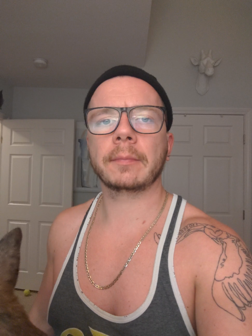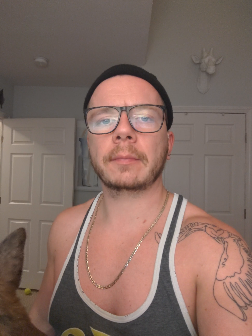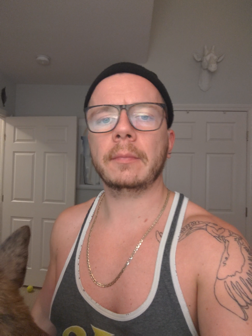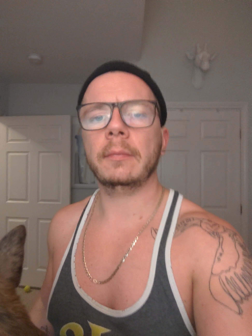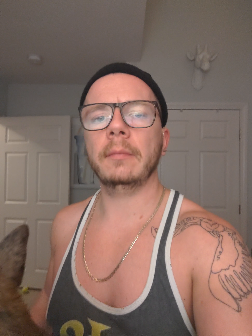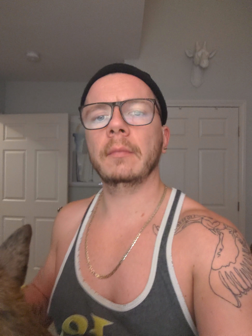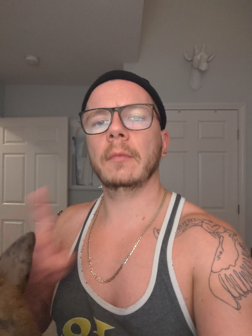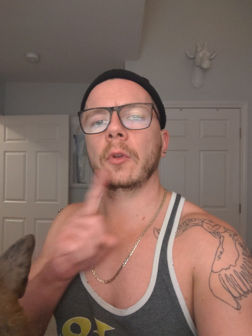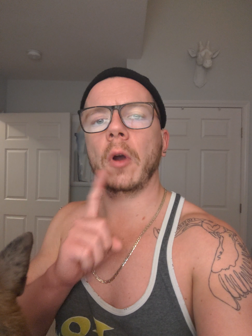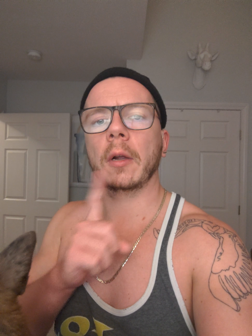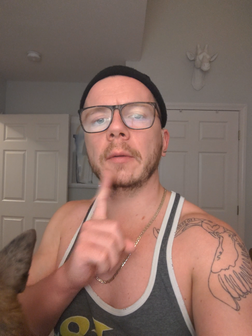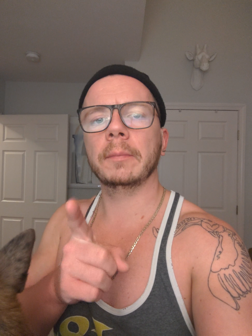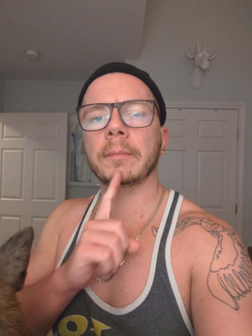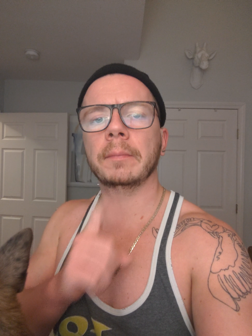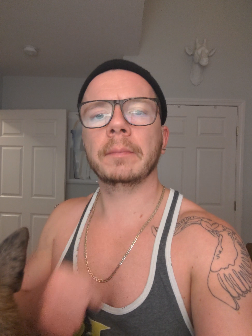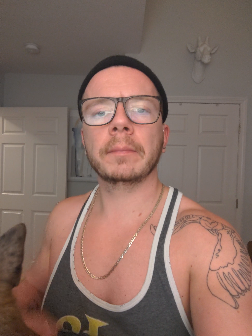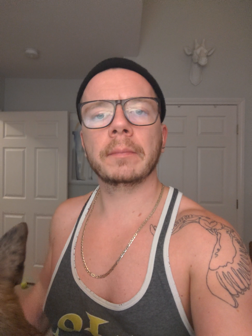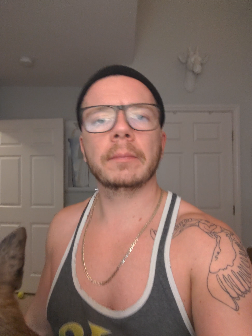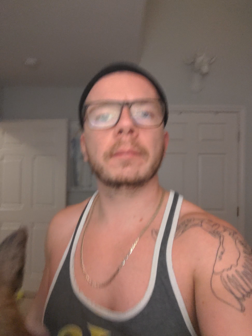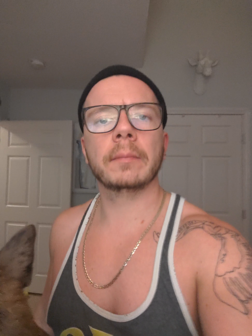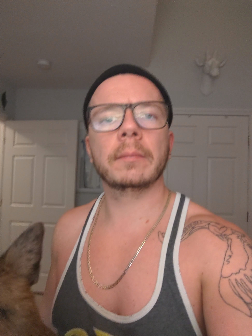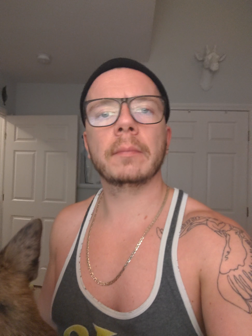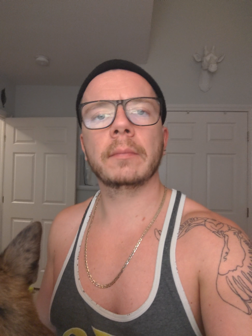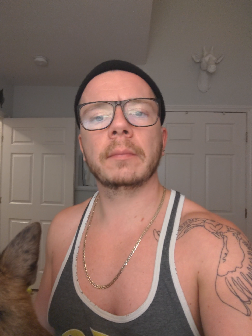talk